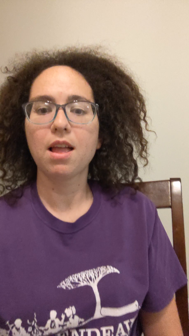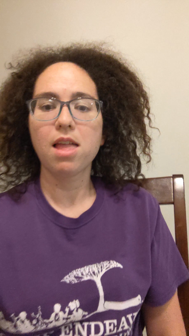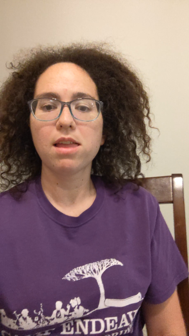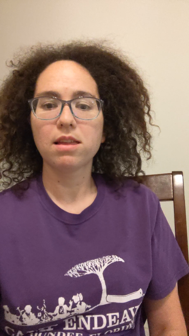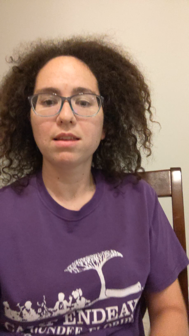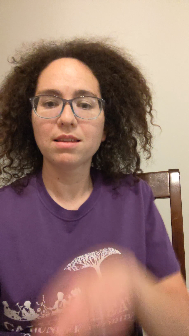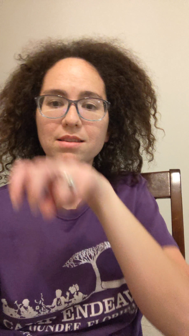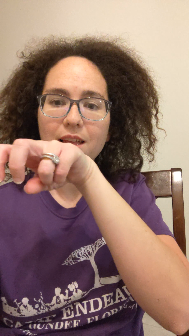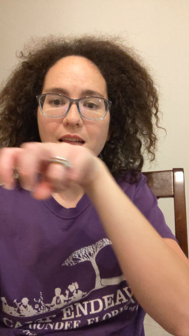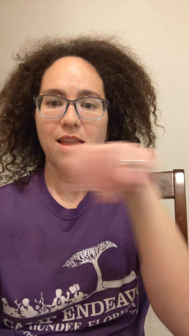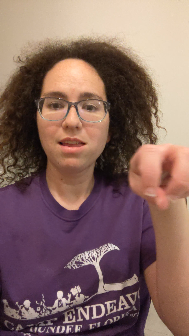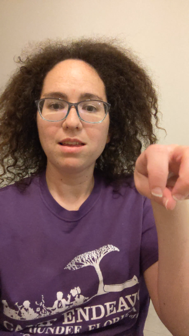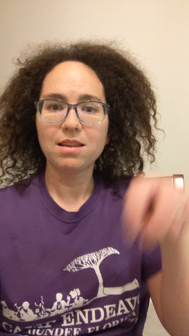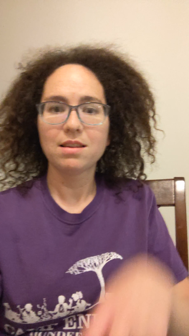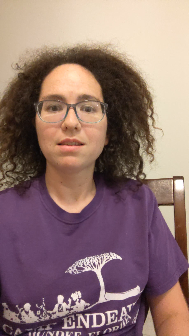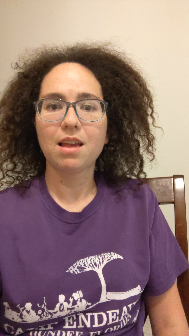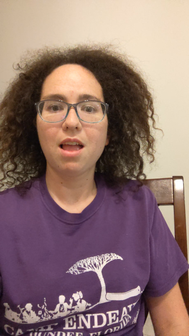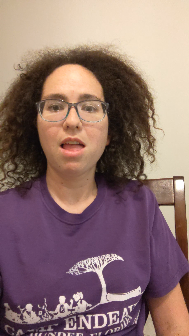bench